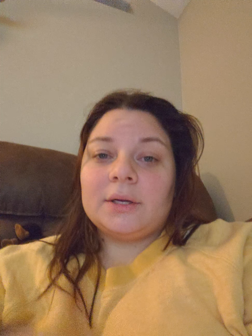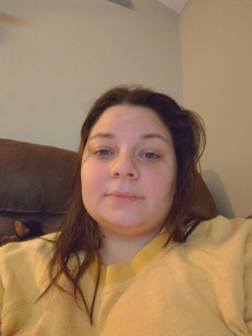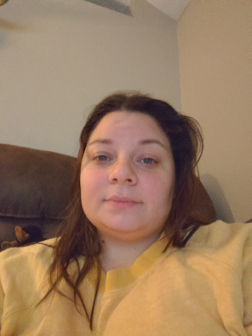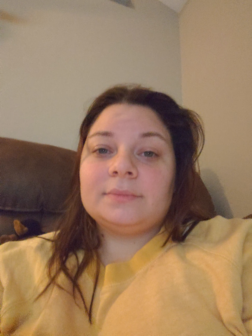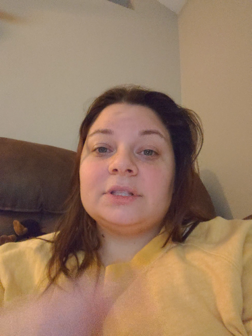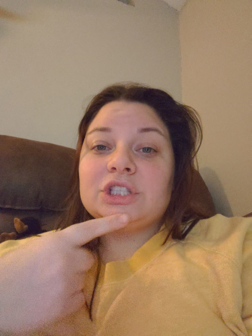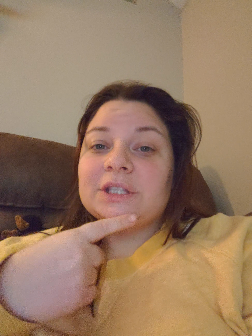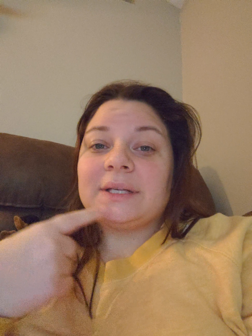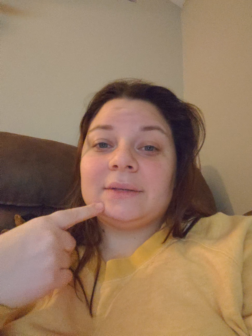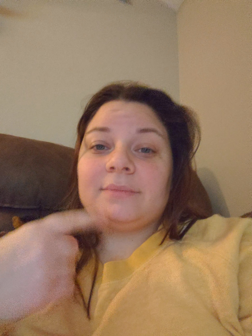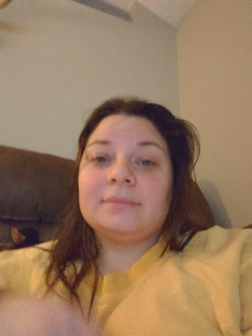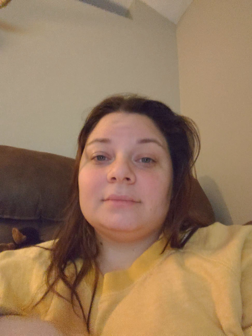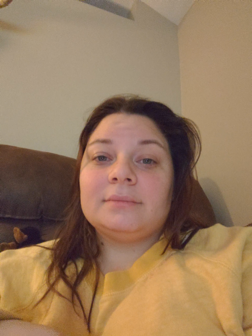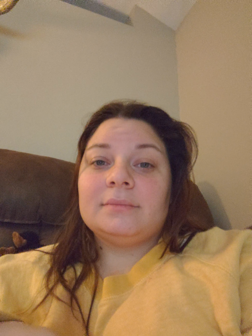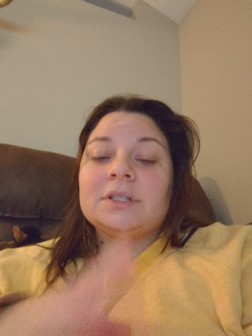chin